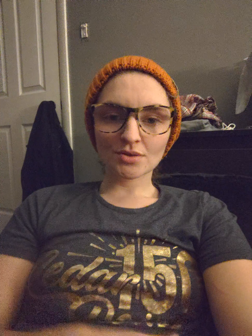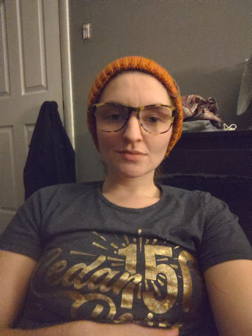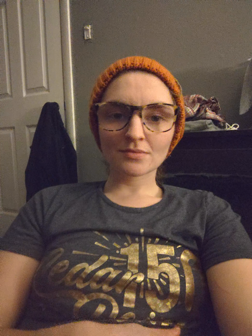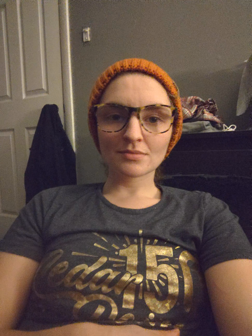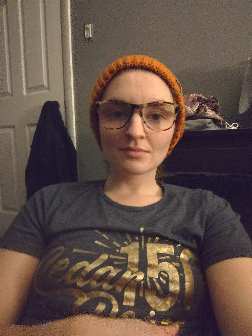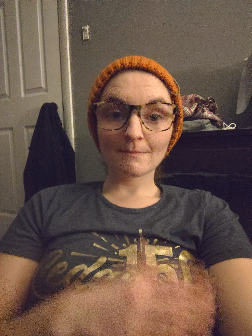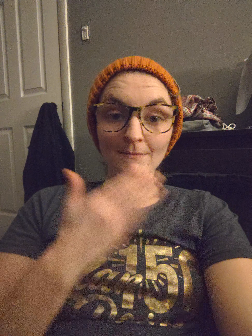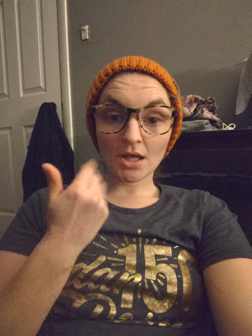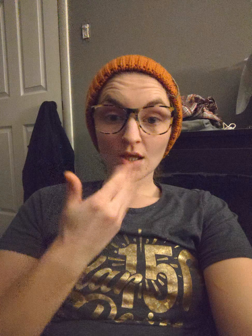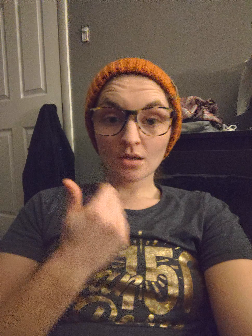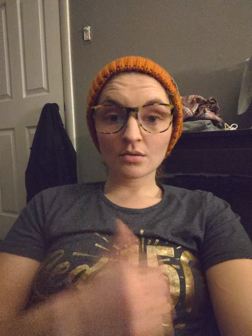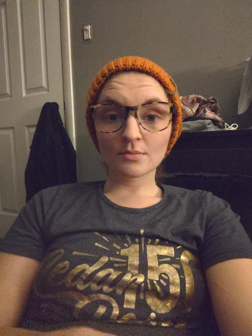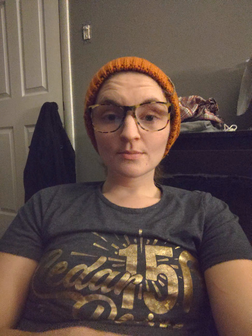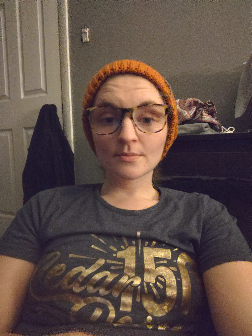napkin